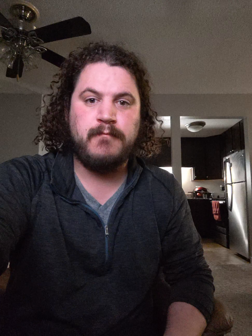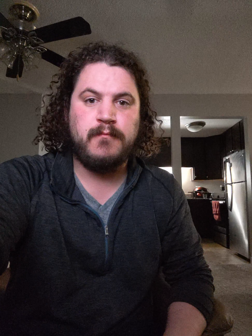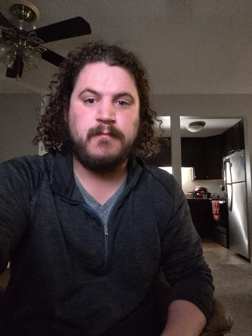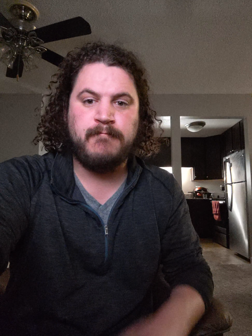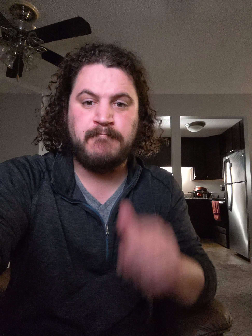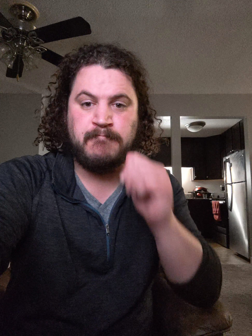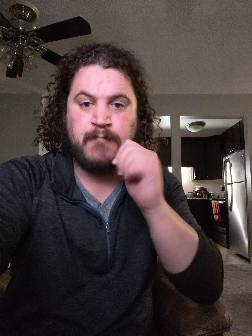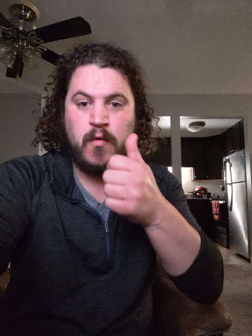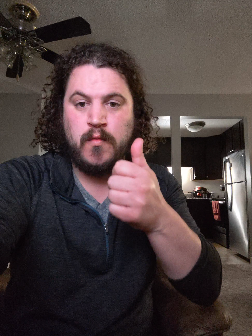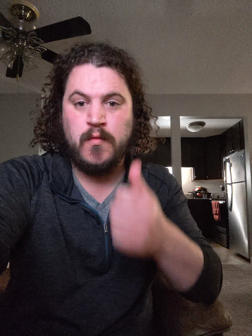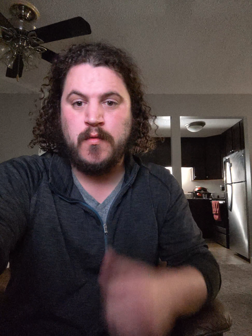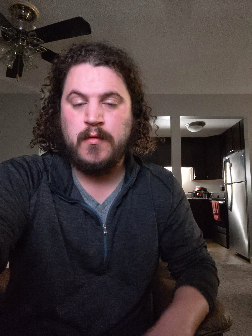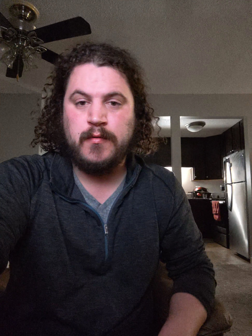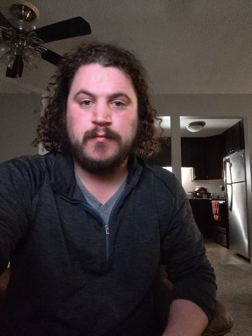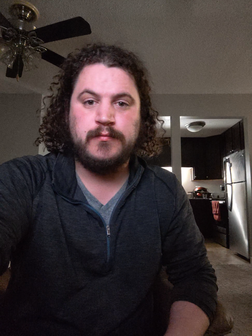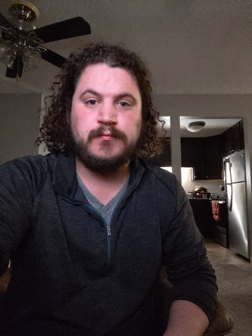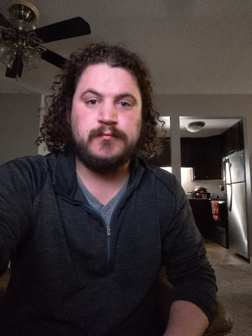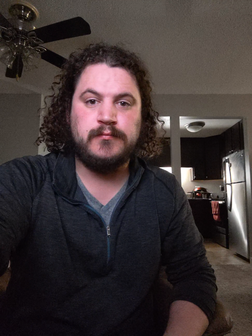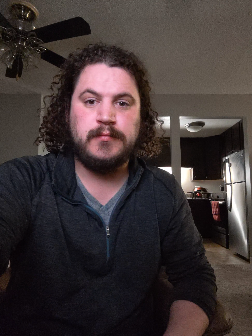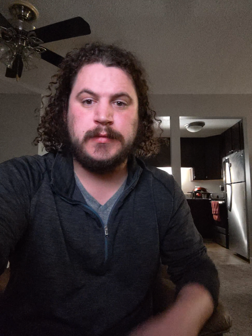tomorrow